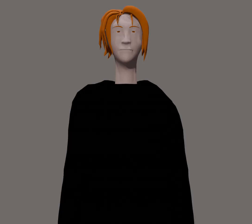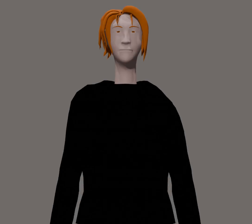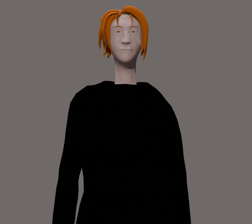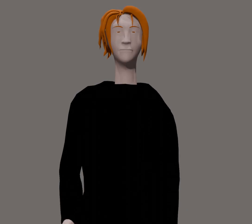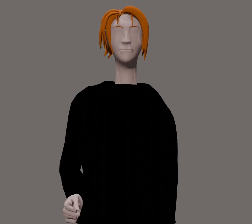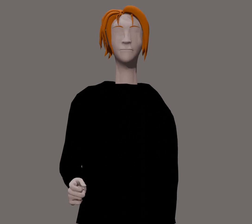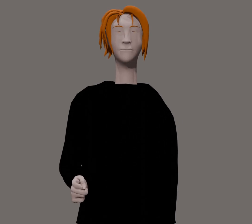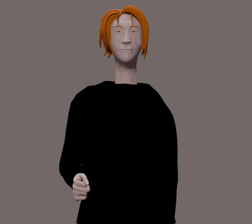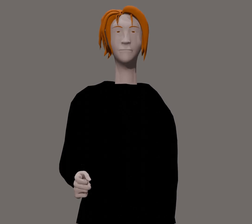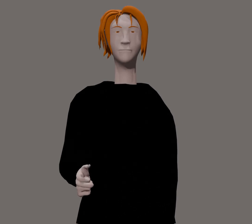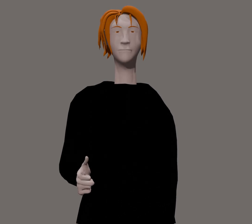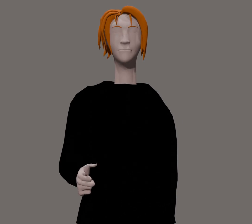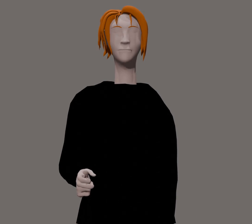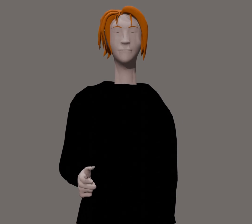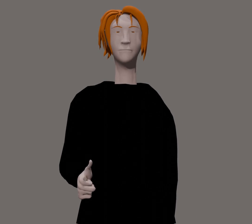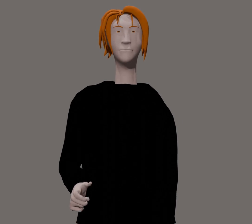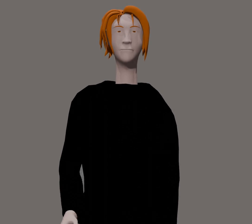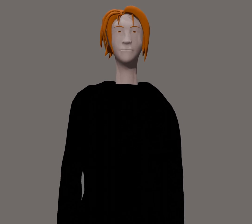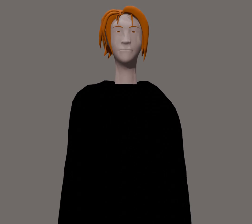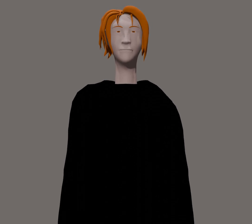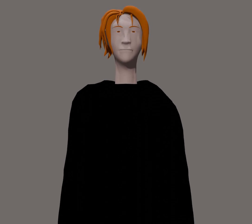Champagne